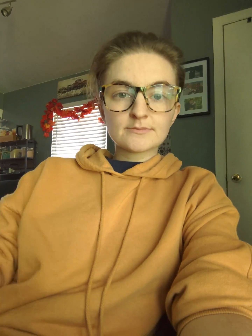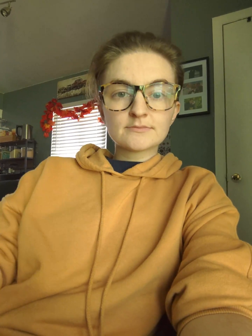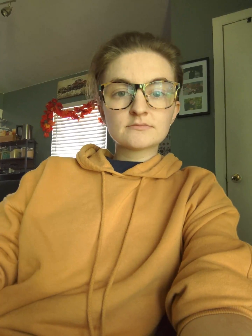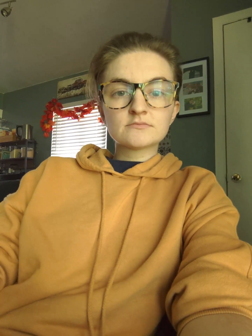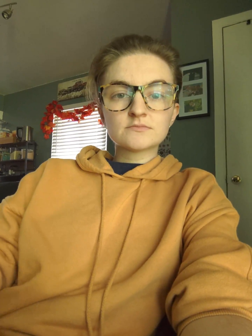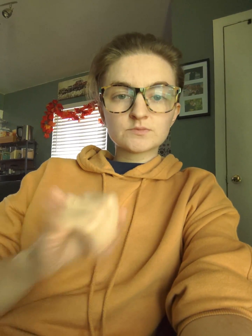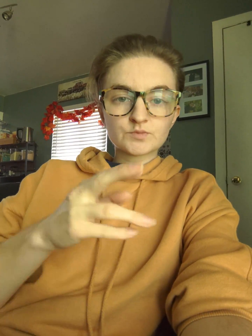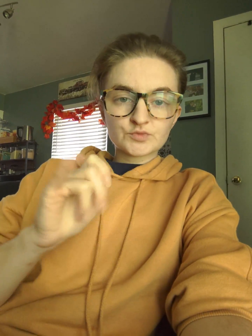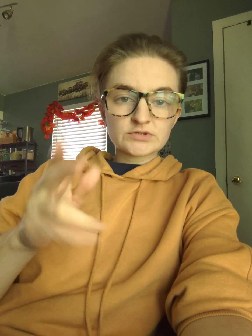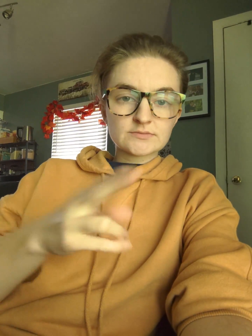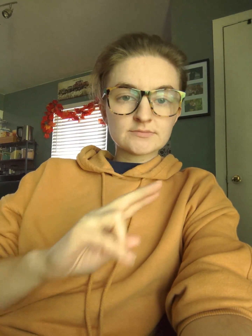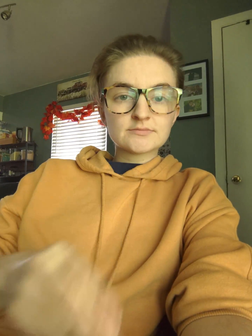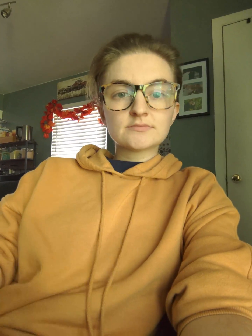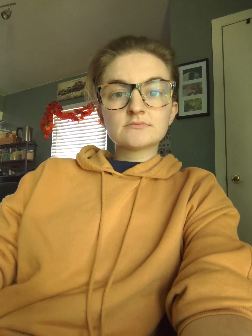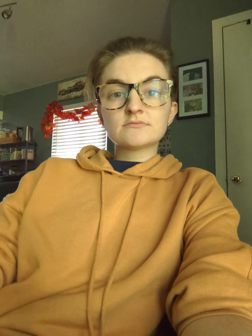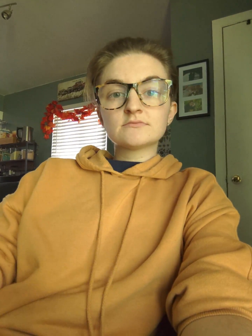jelly